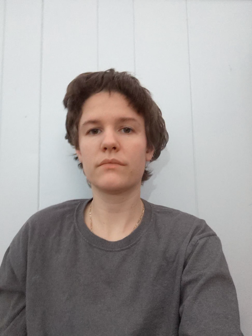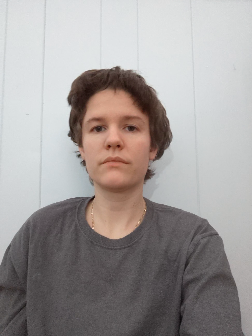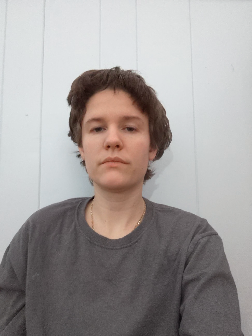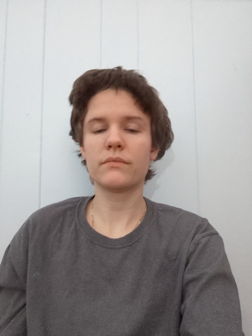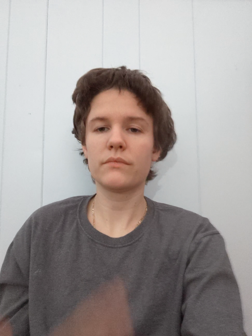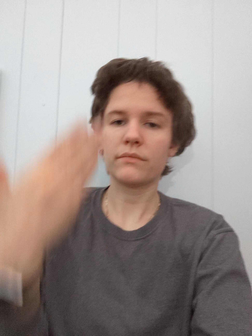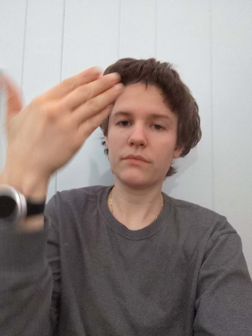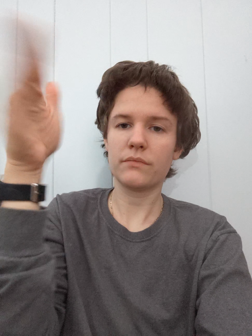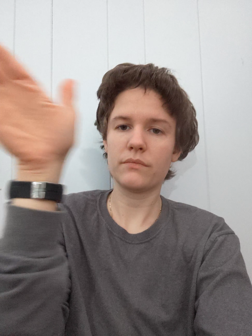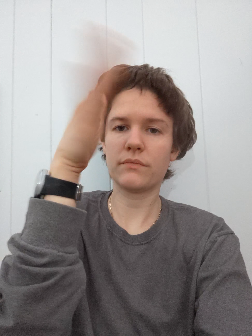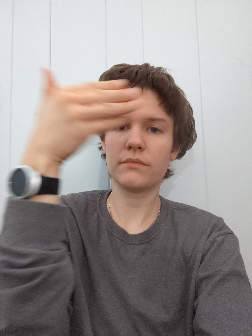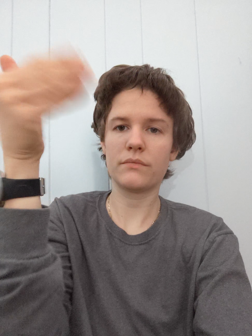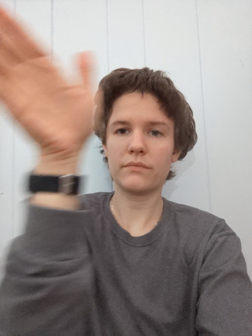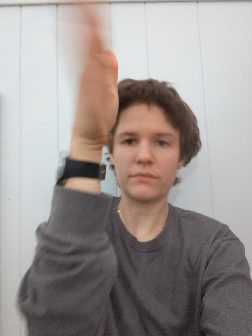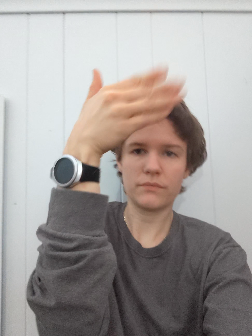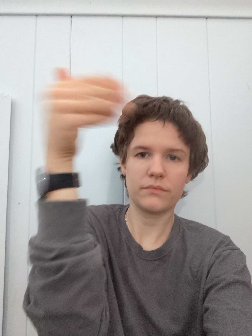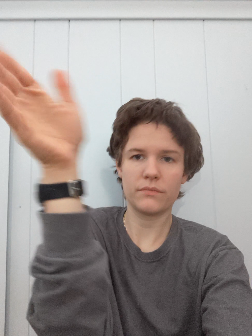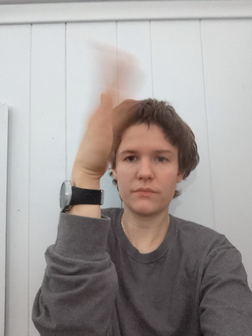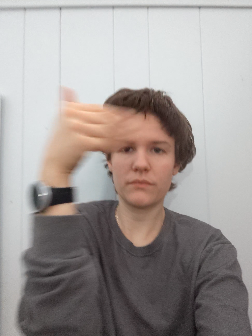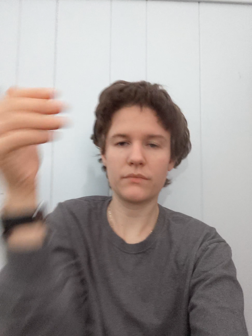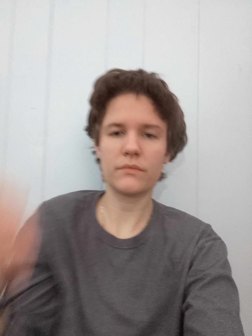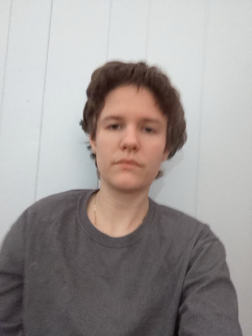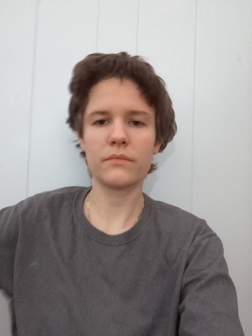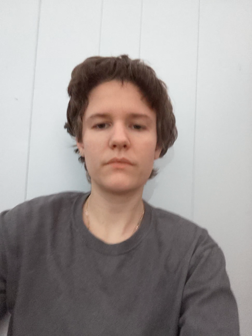flag